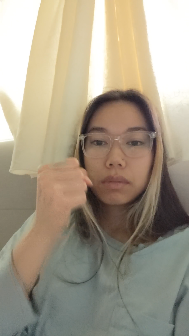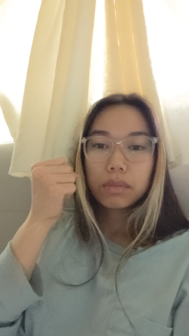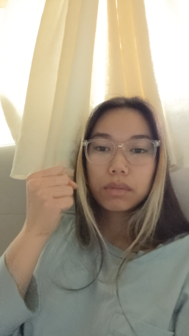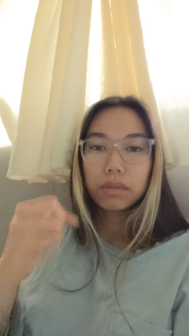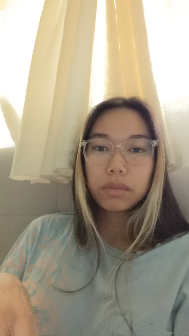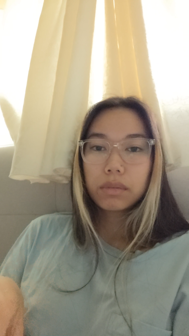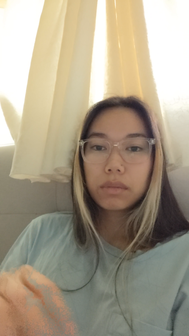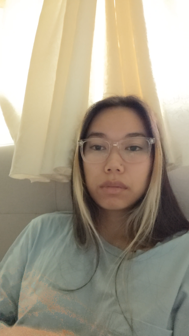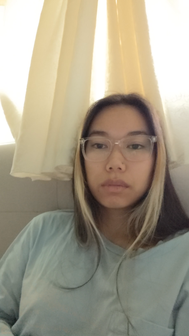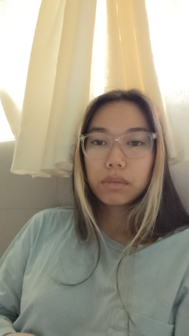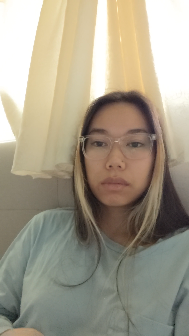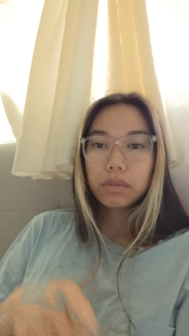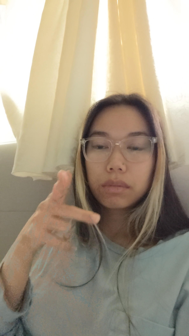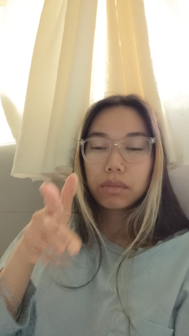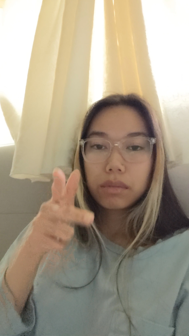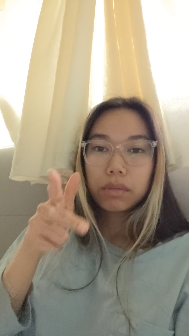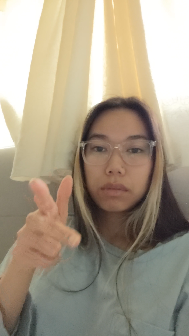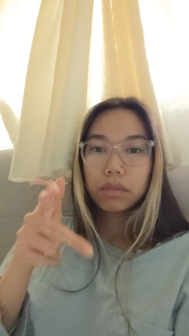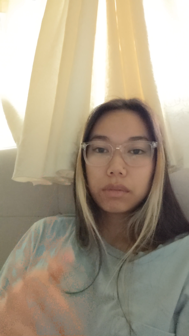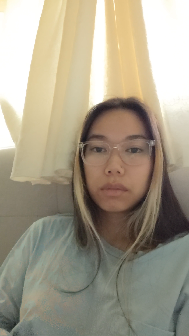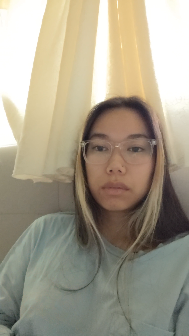garage